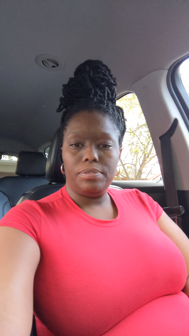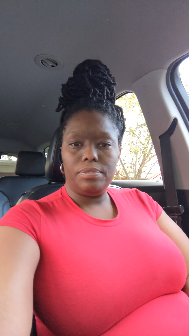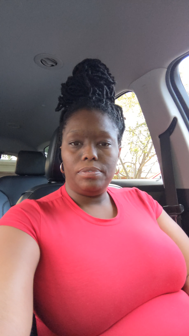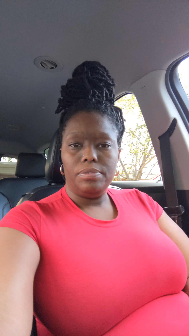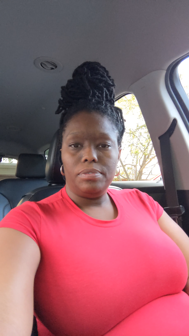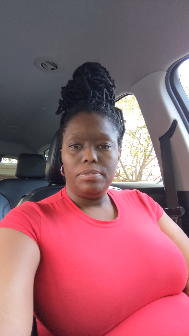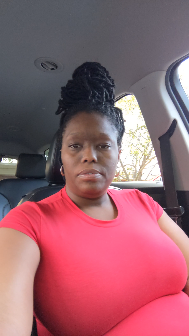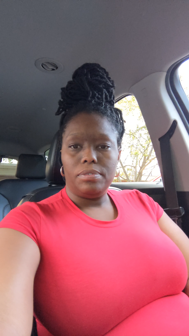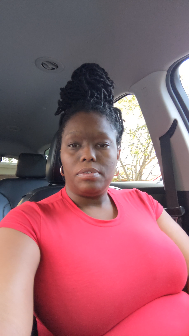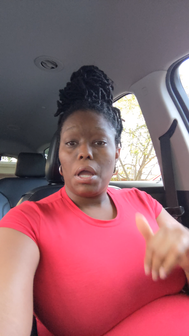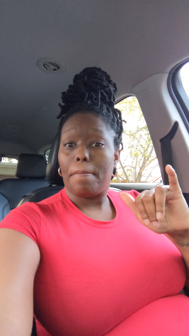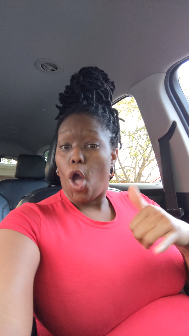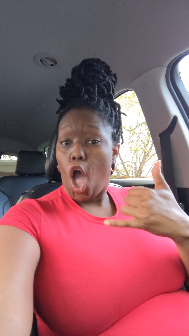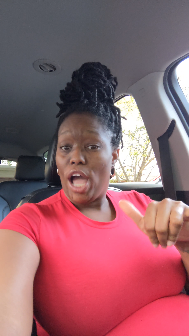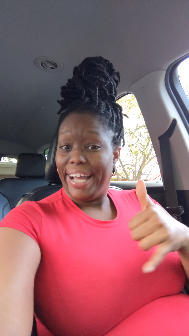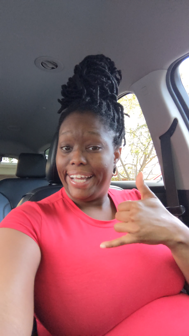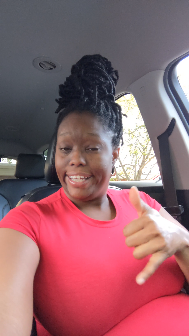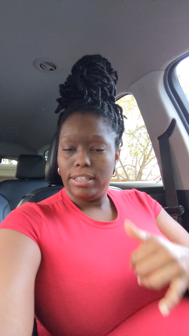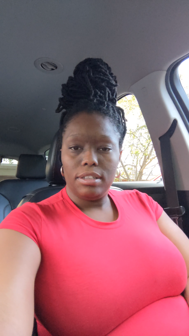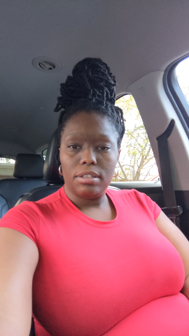party